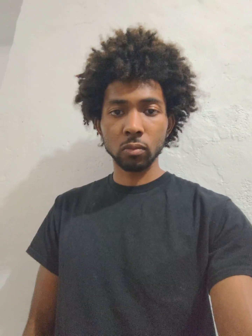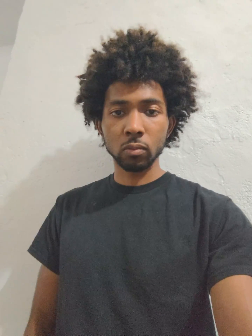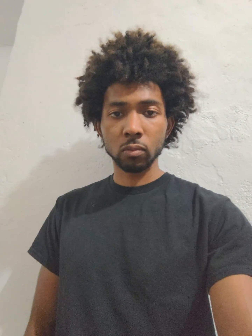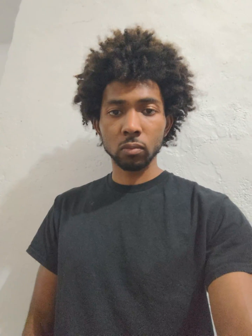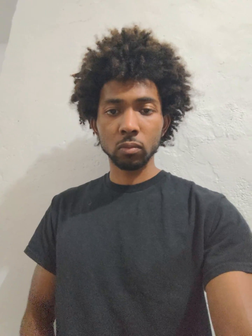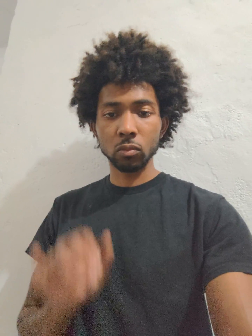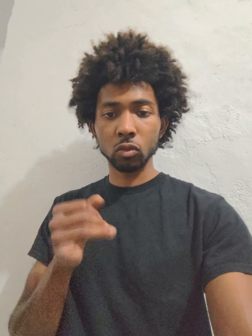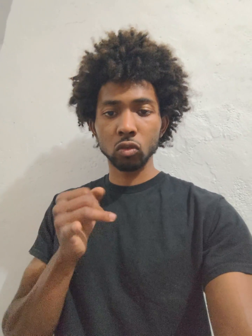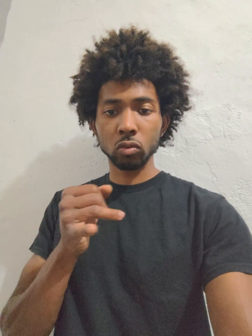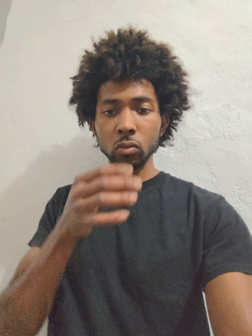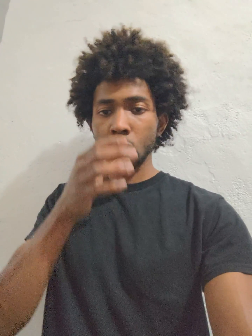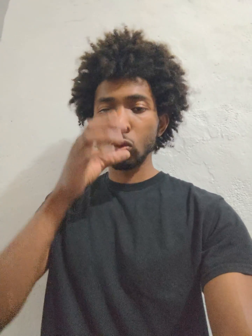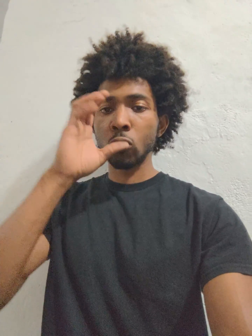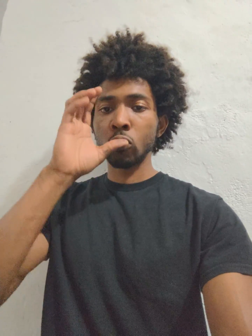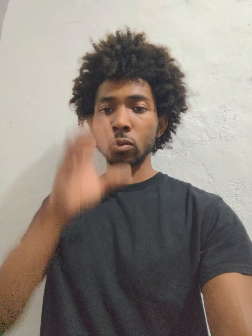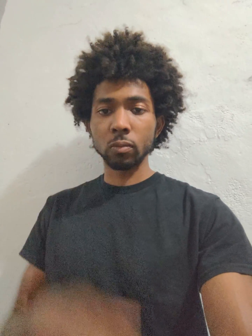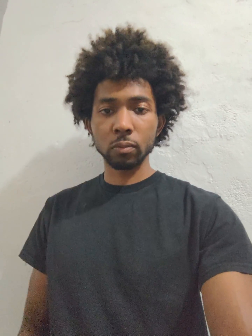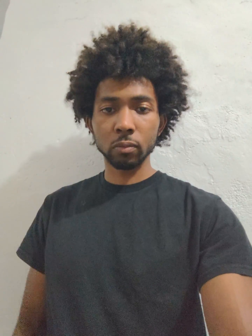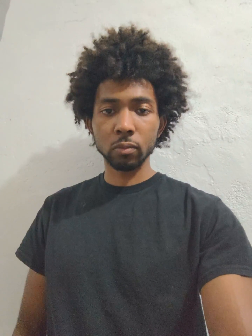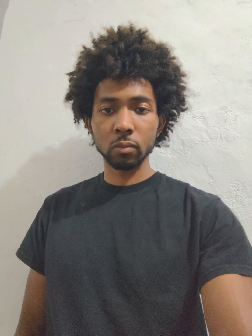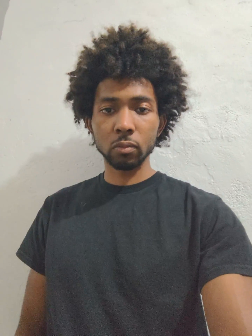juice